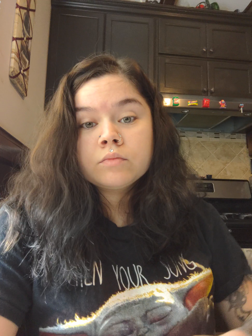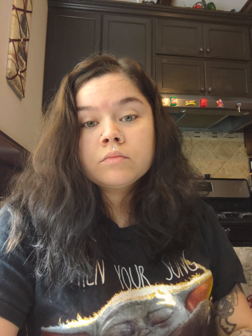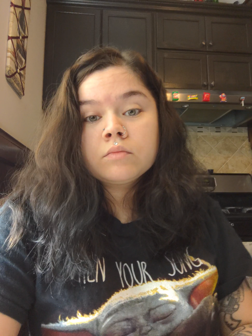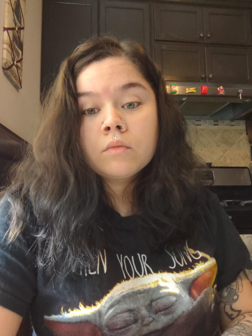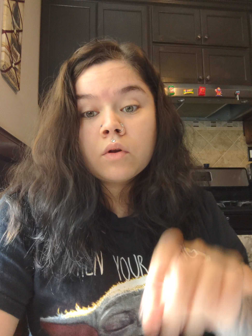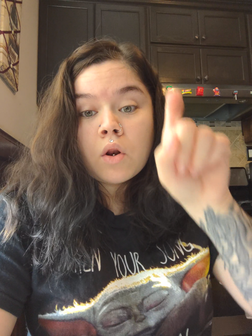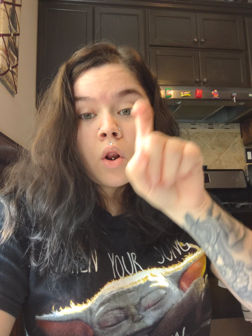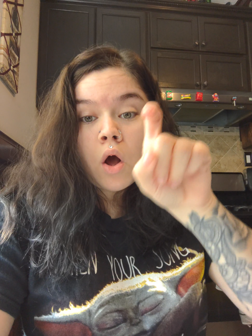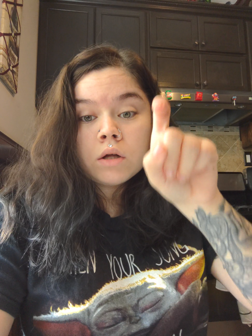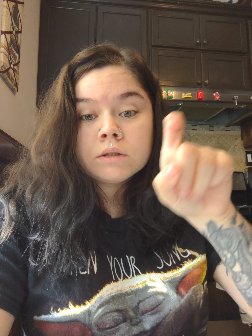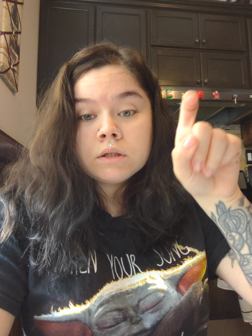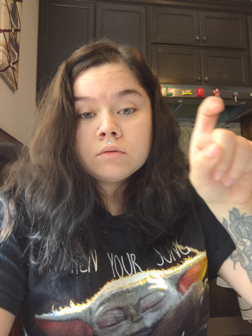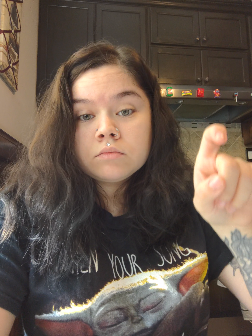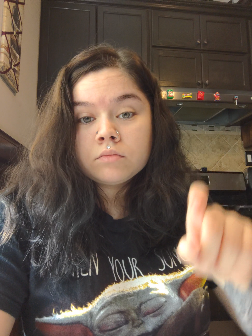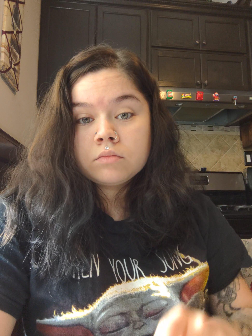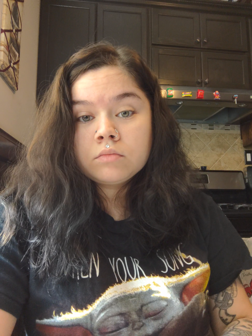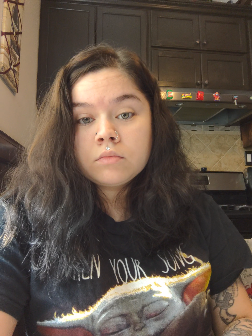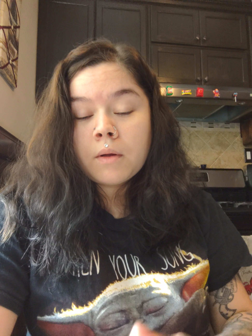closet